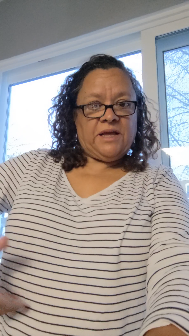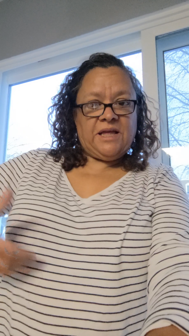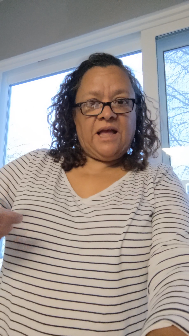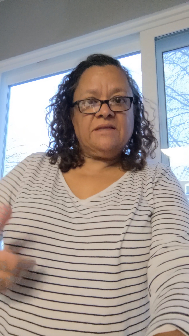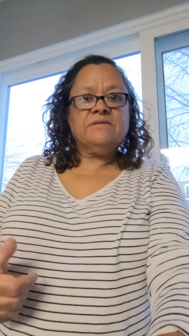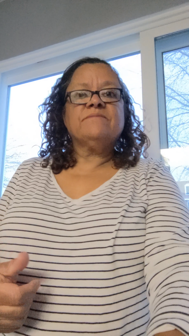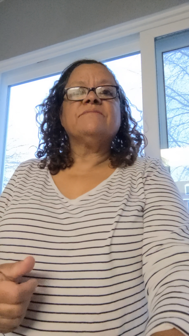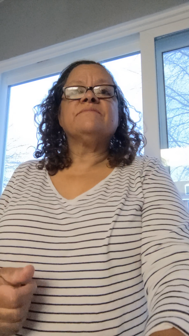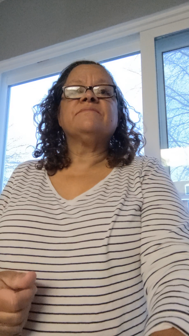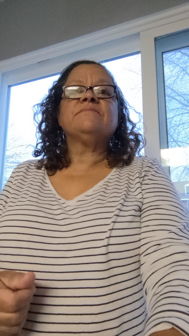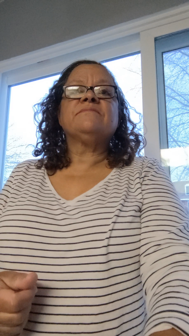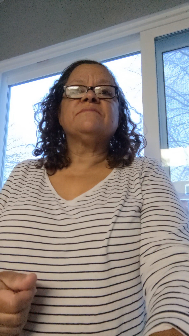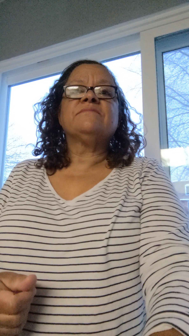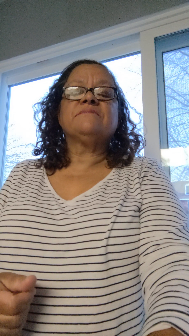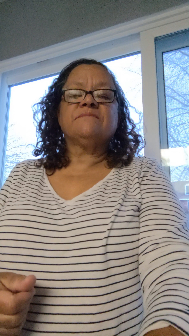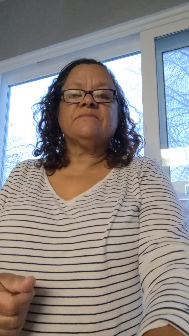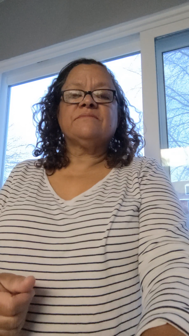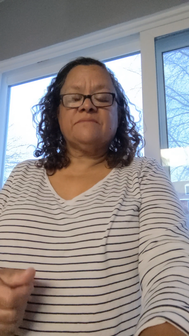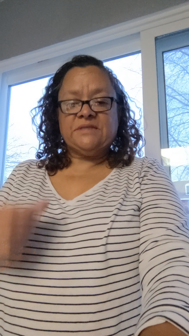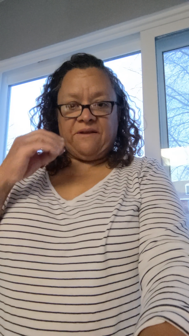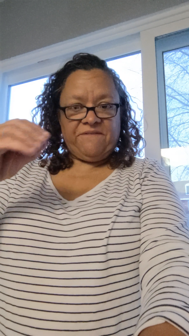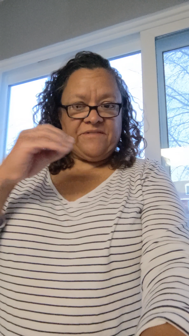fix